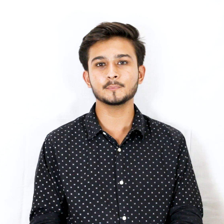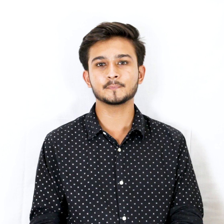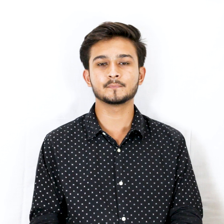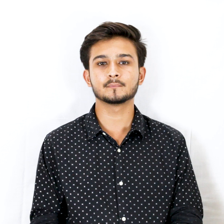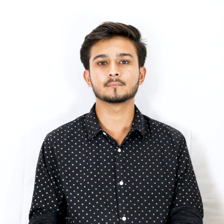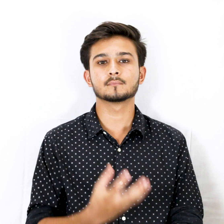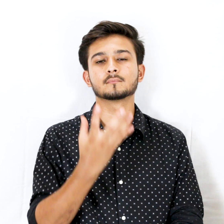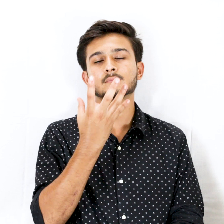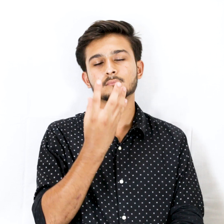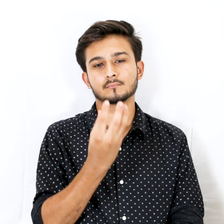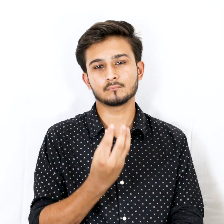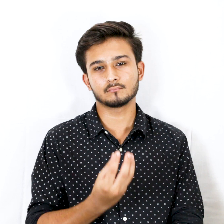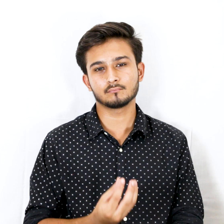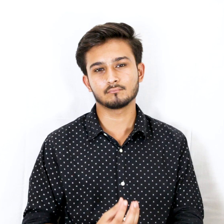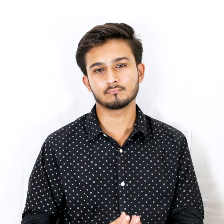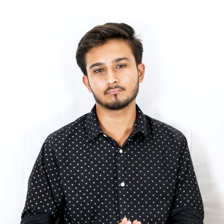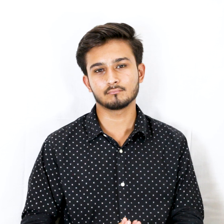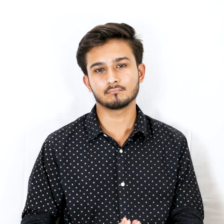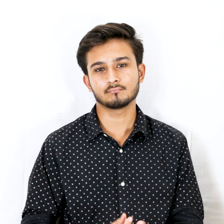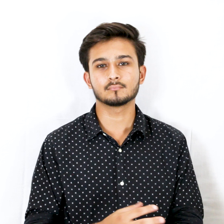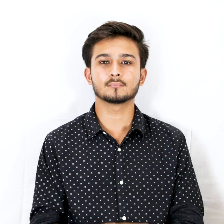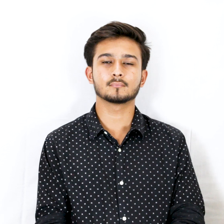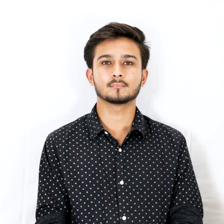sad